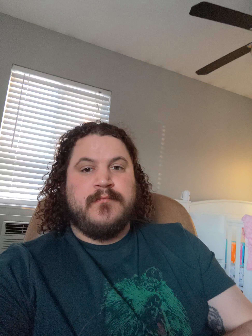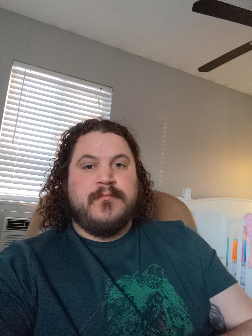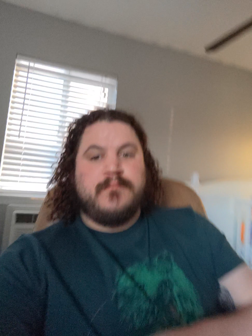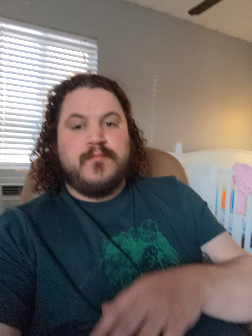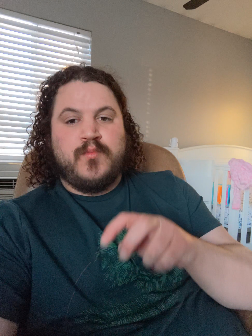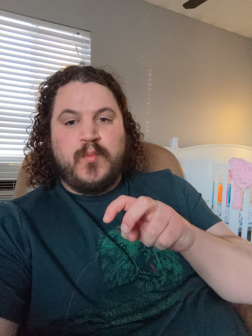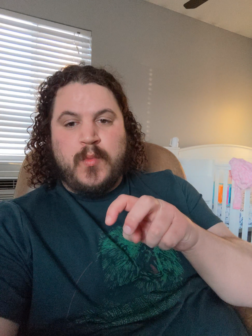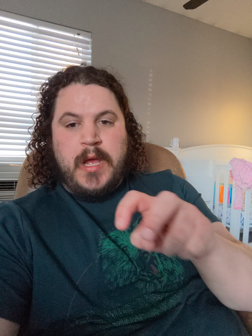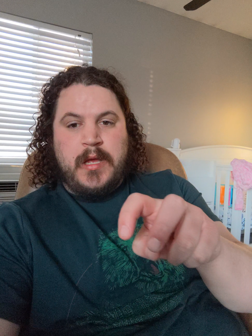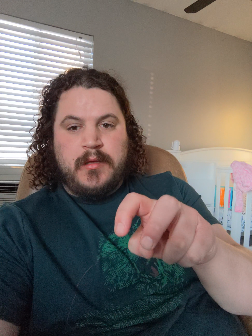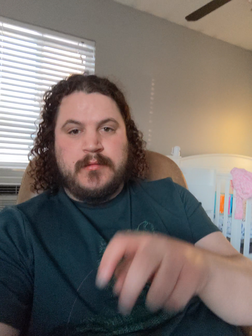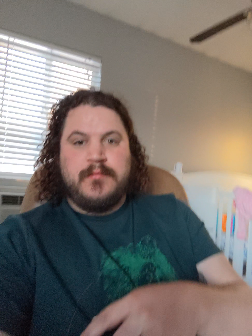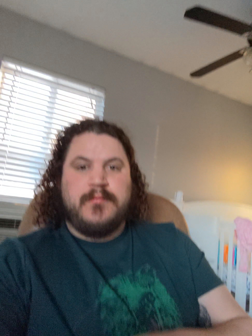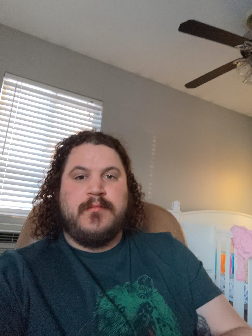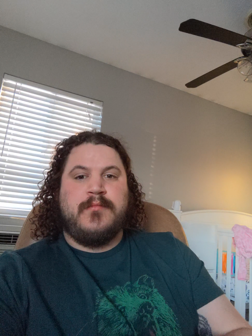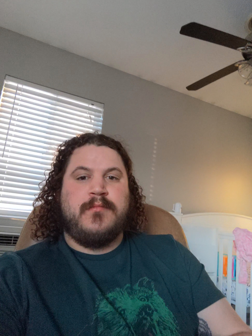ride